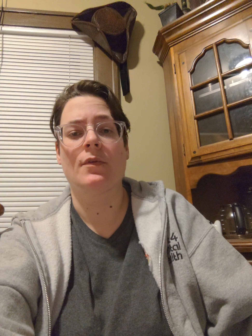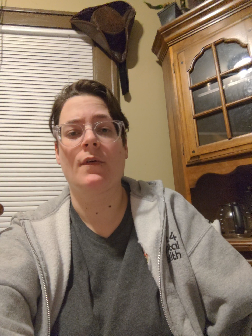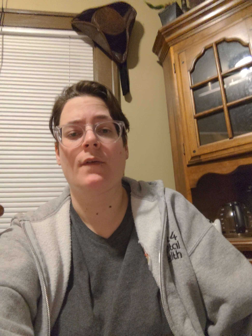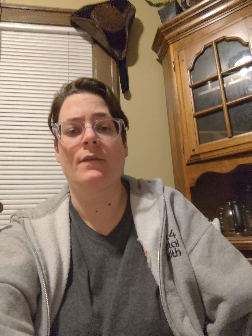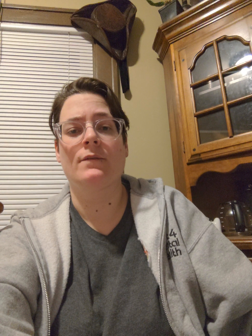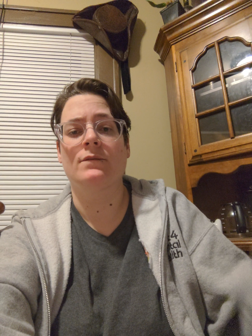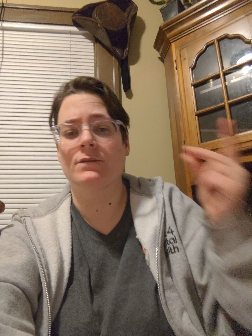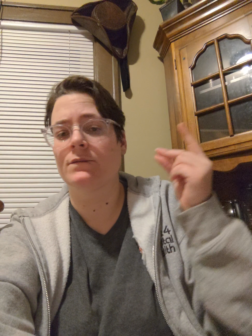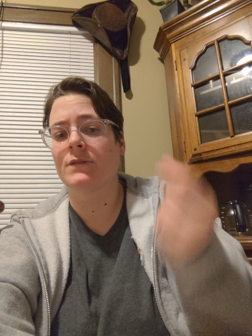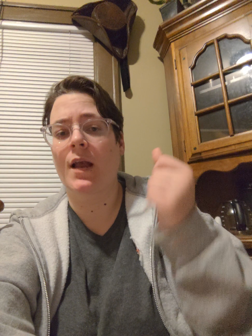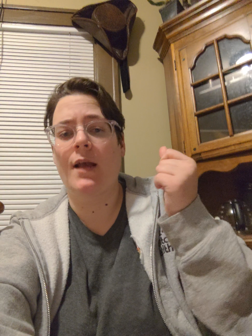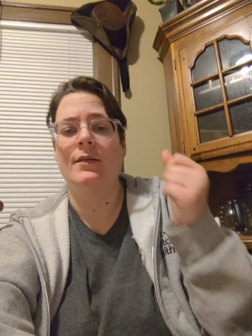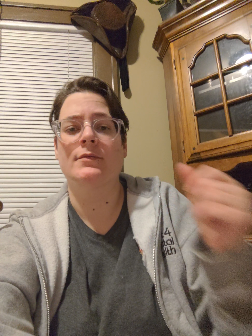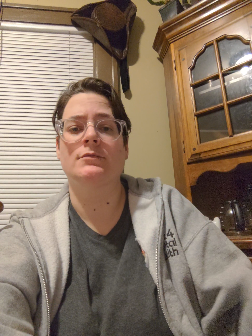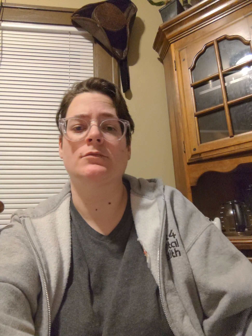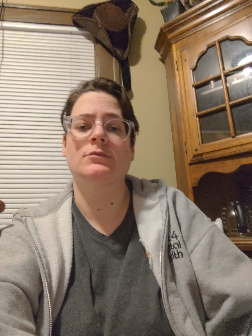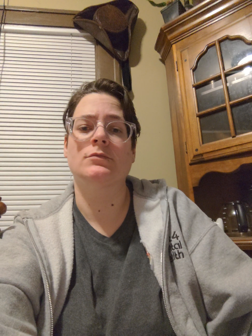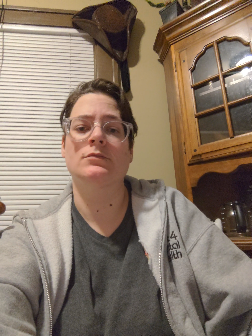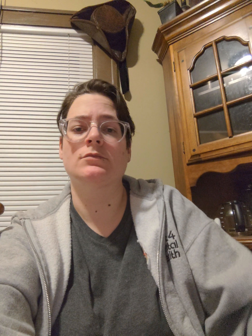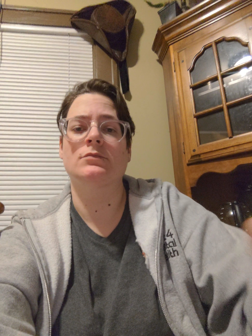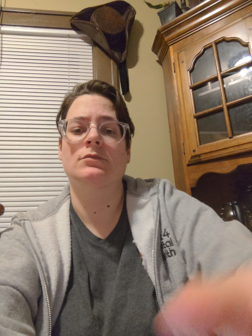fast